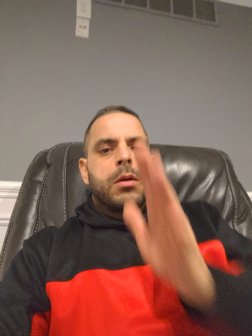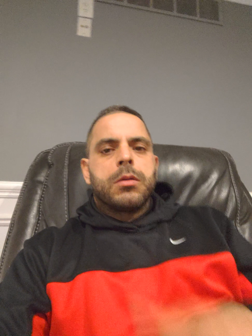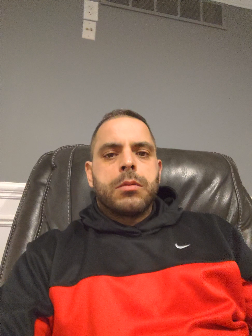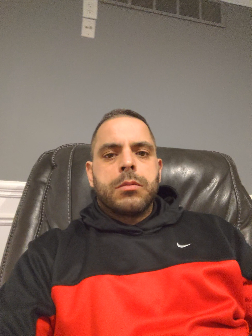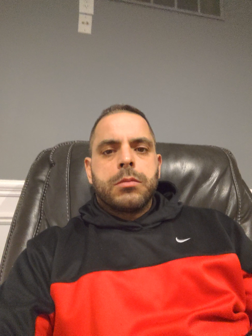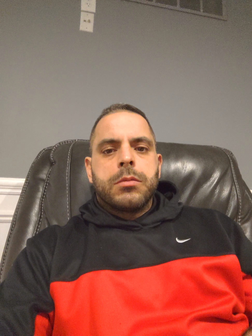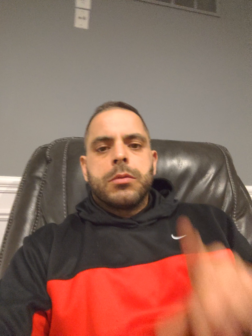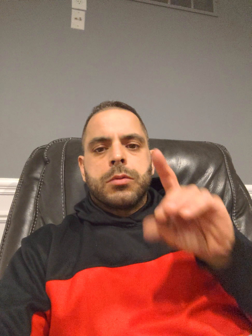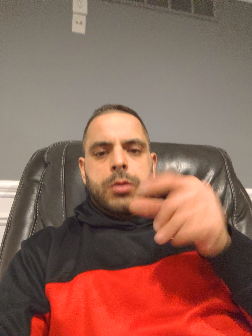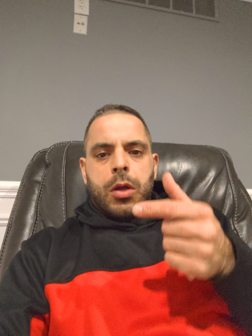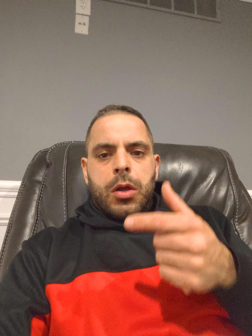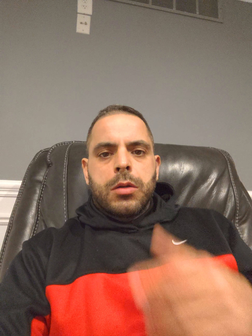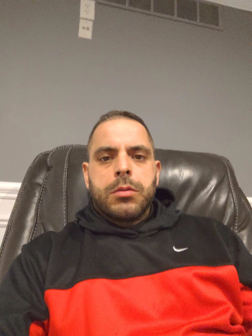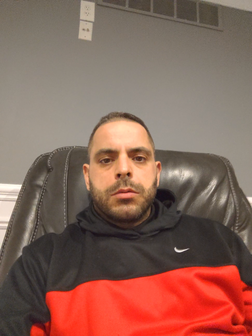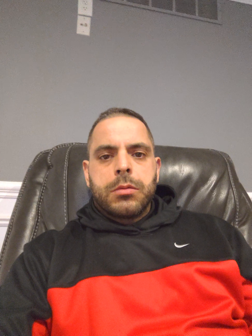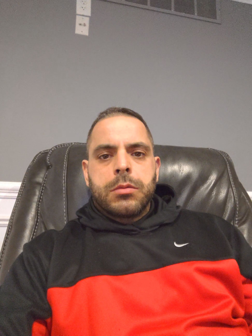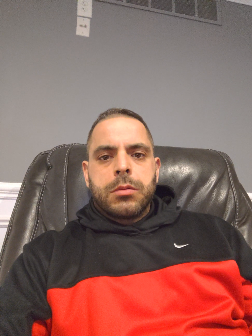dog